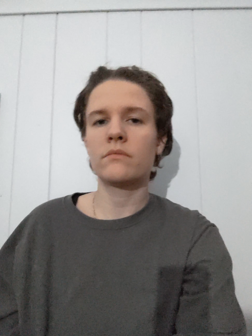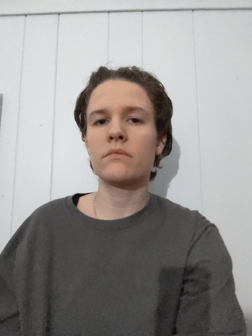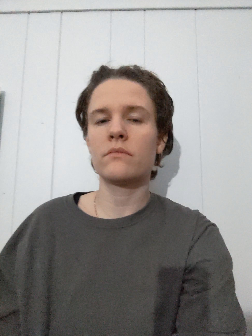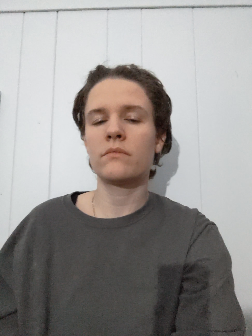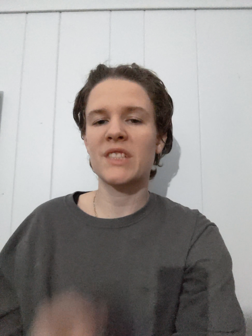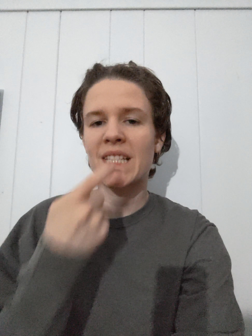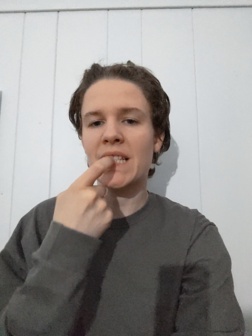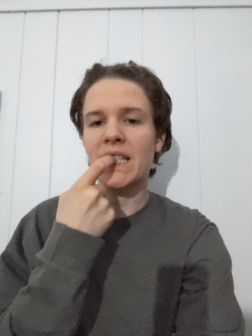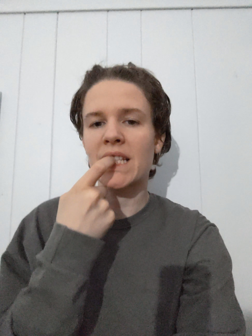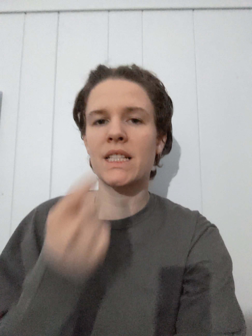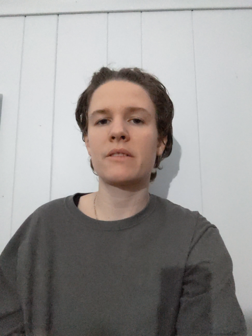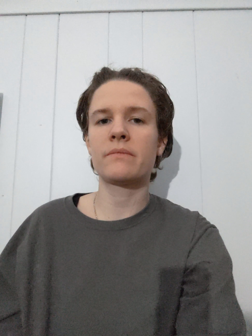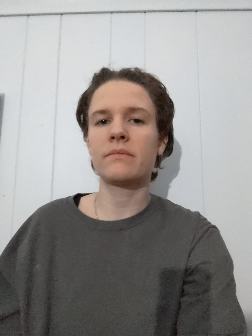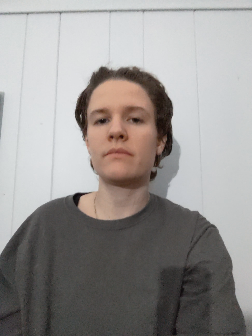tooth